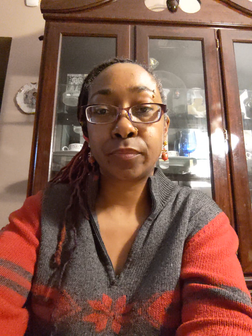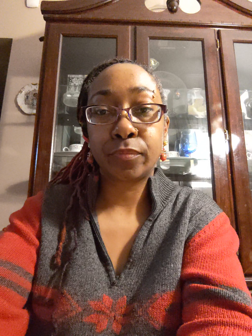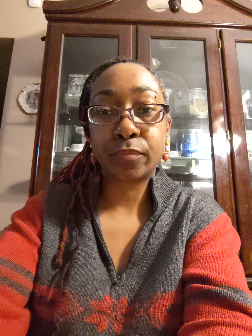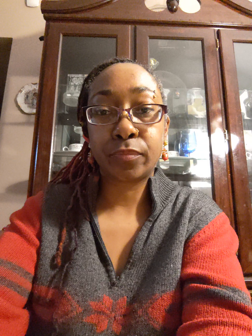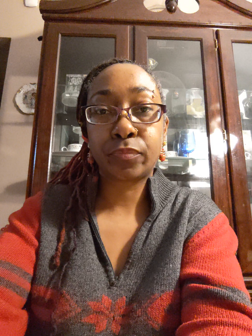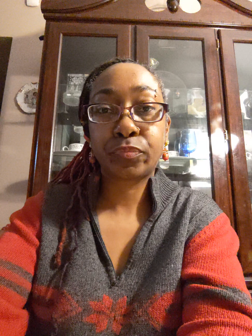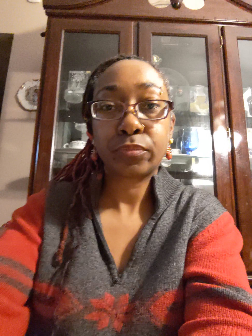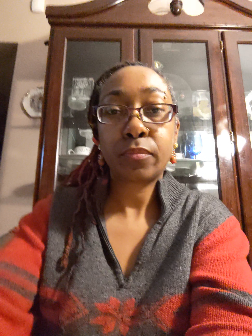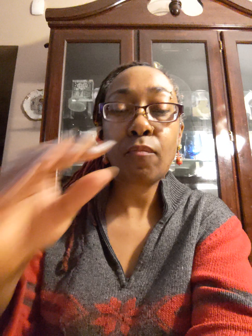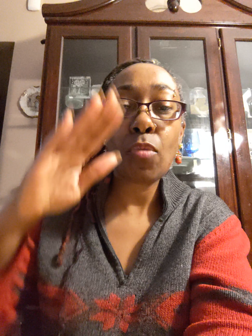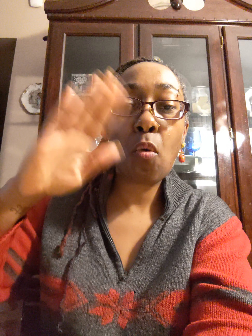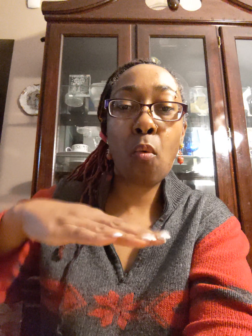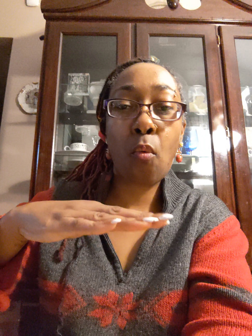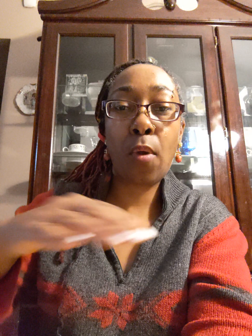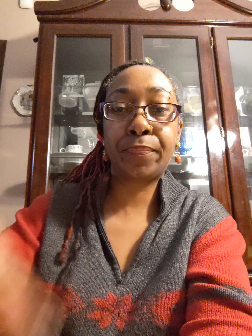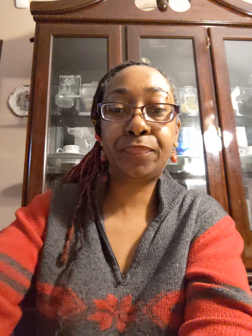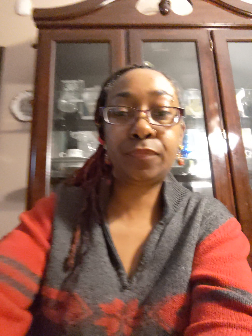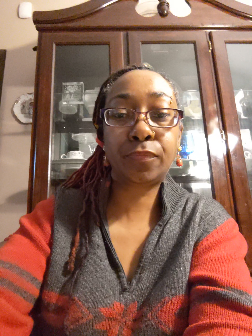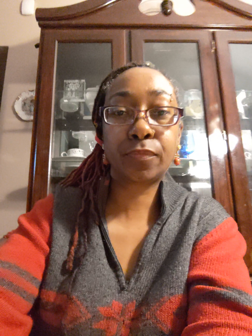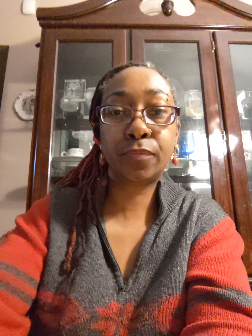on